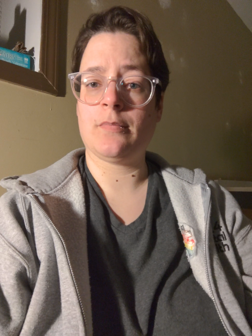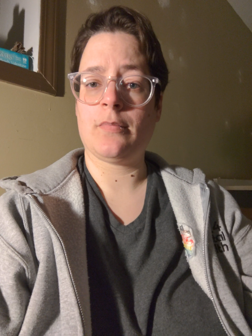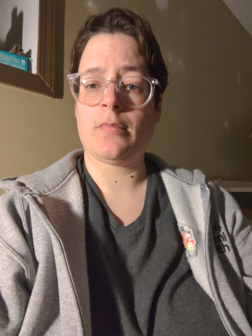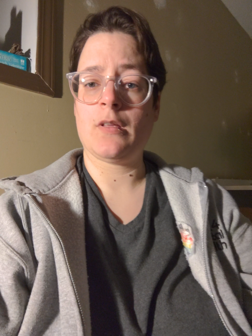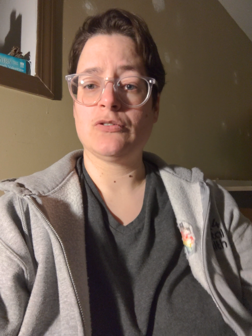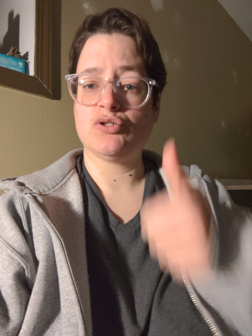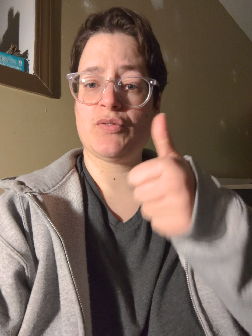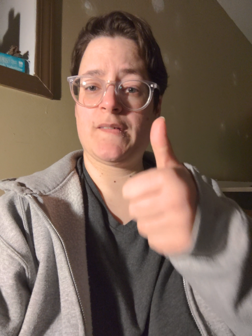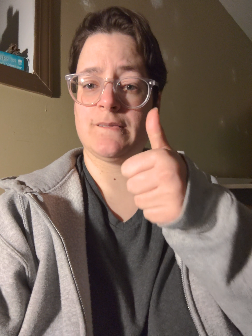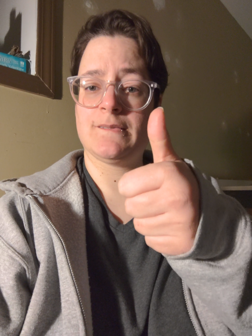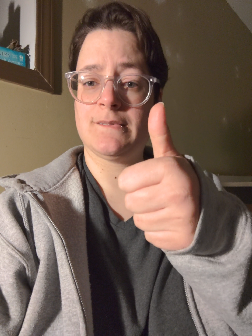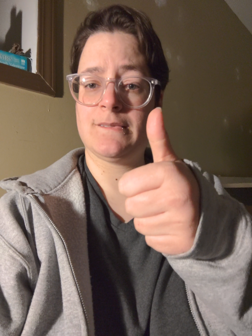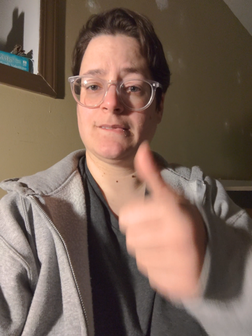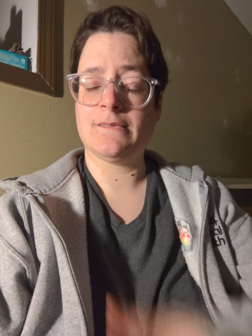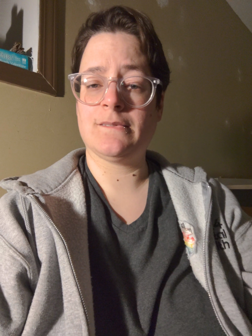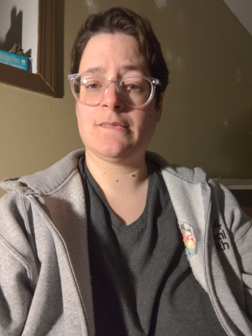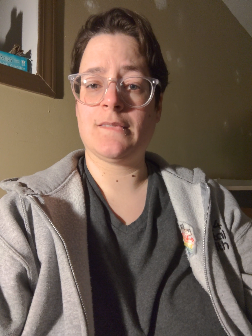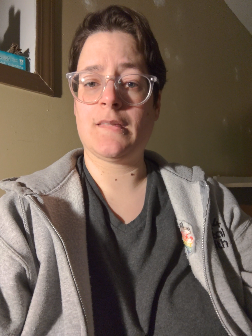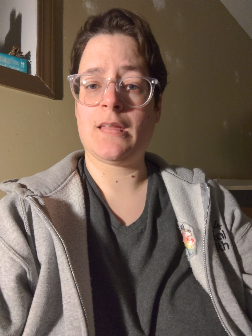yourself